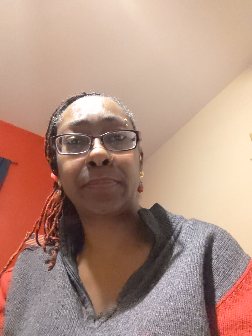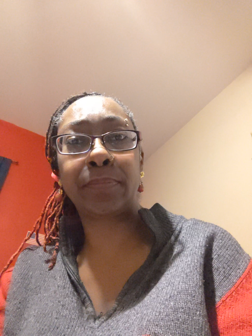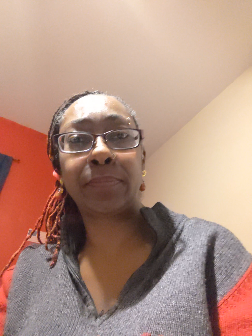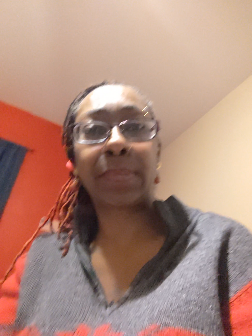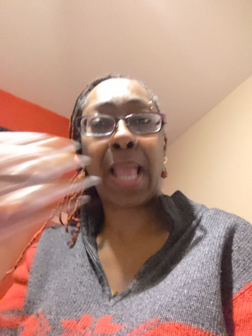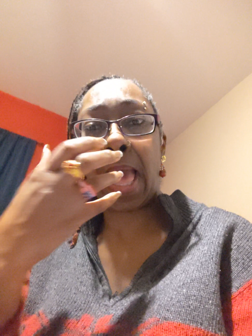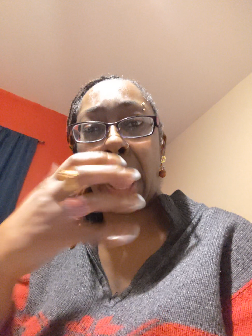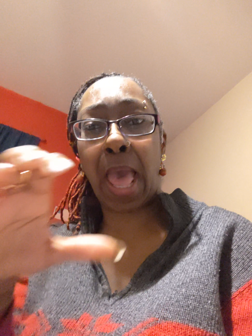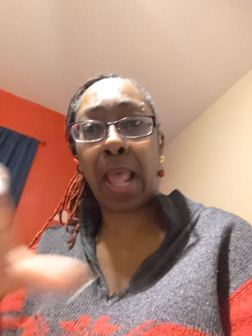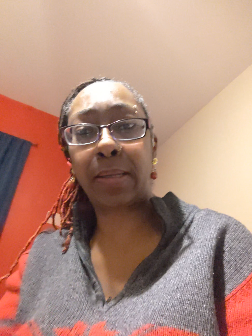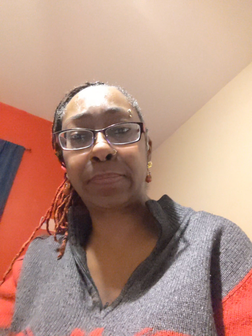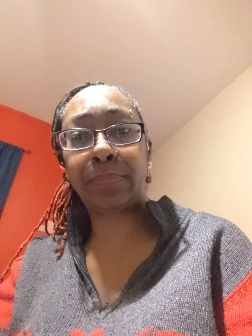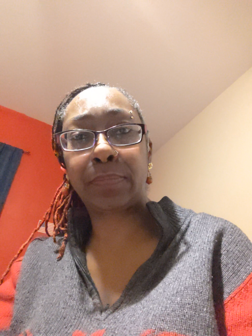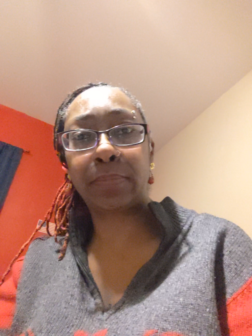hot